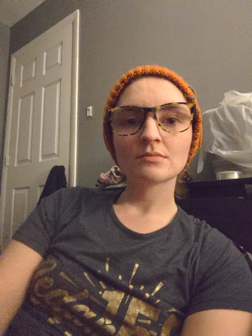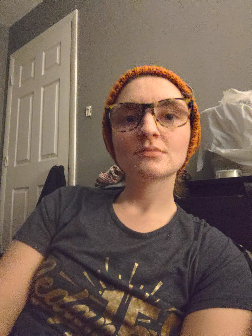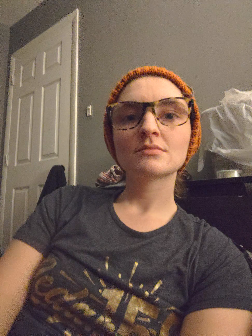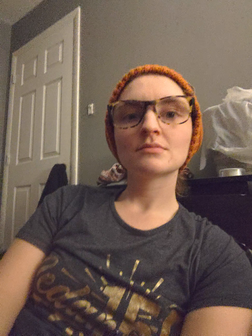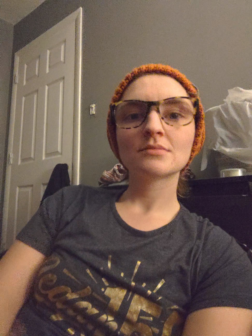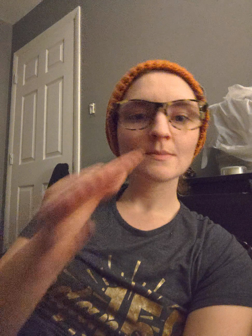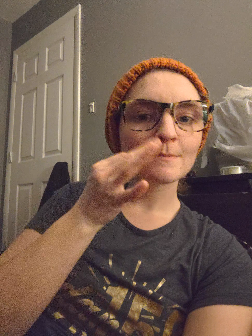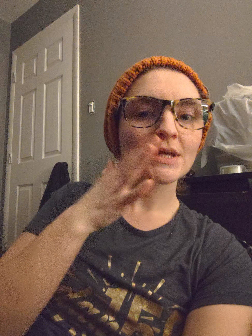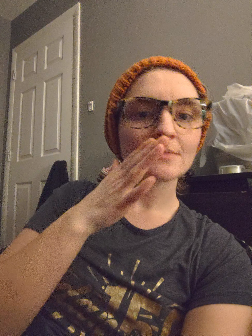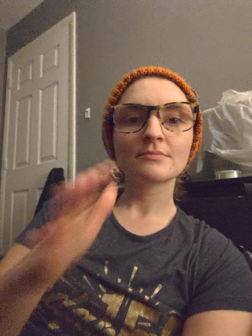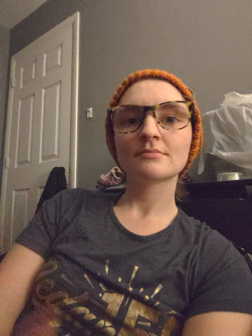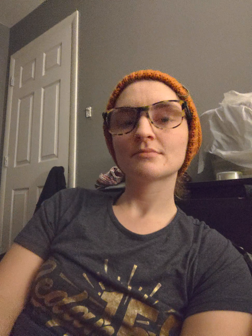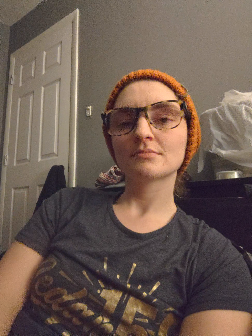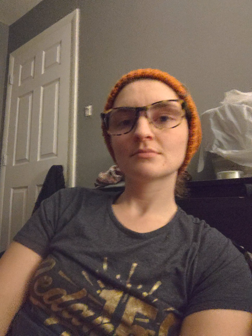bee